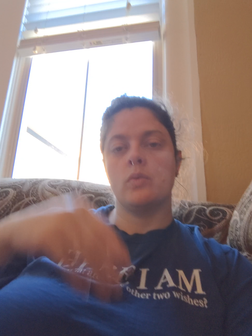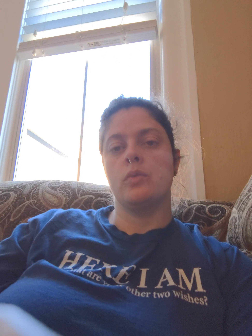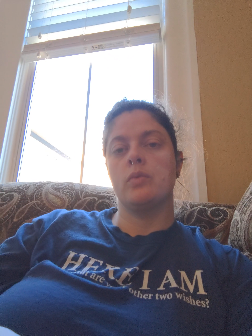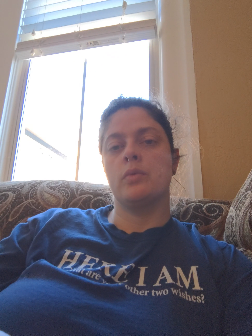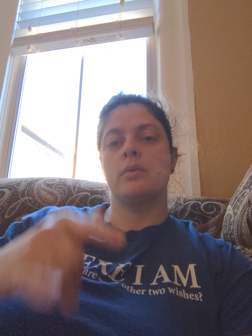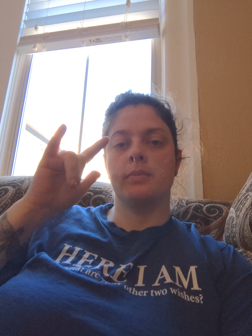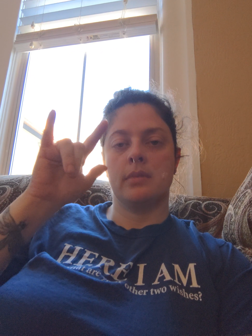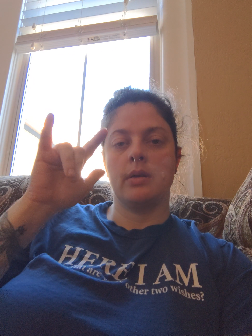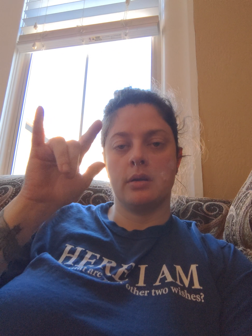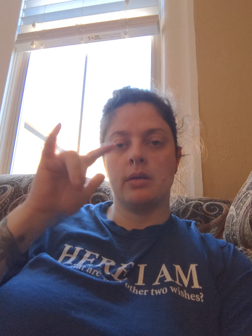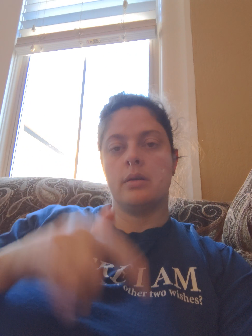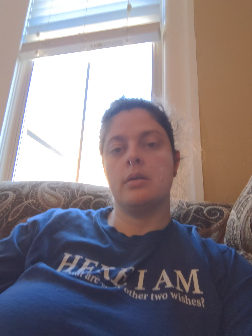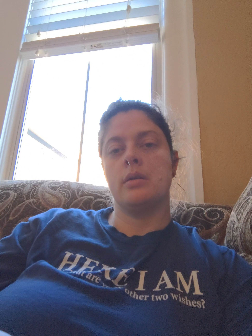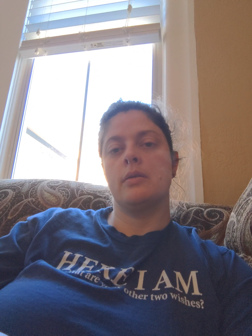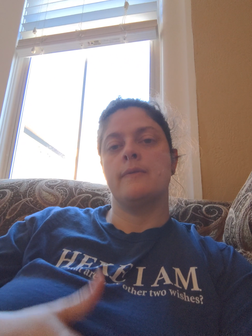airplane